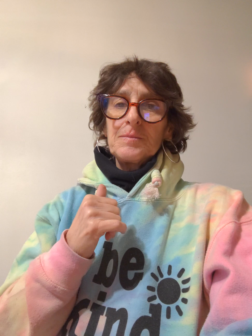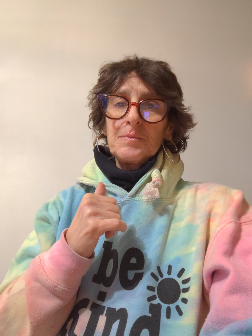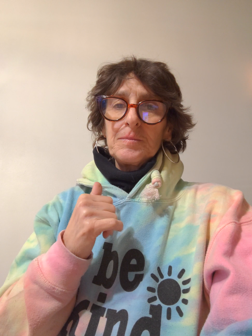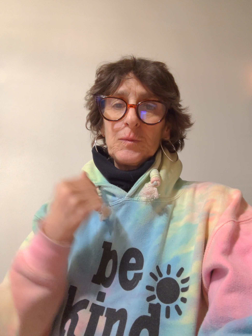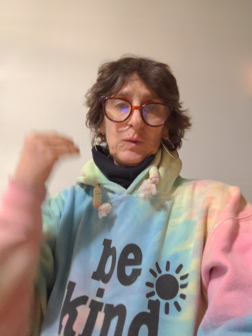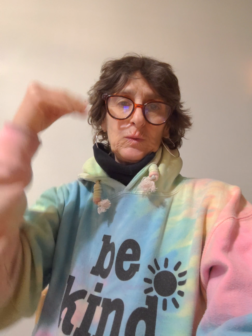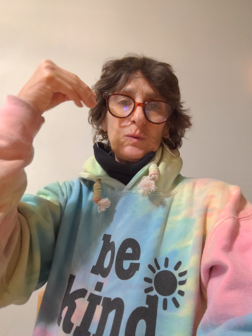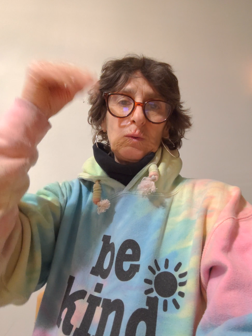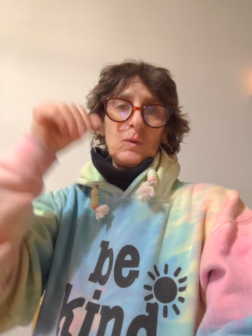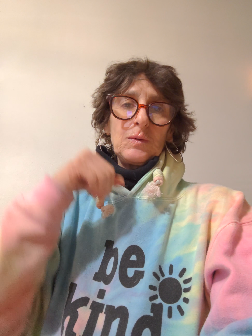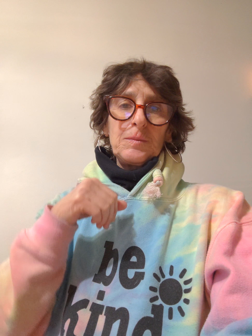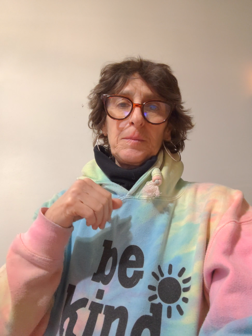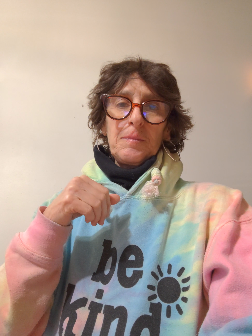store